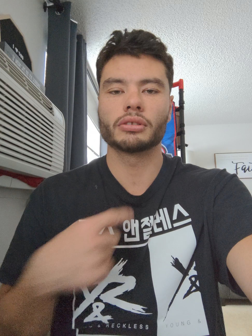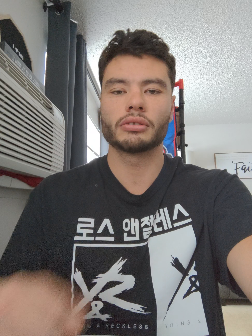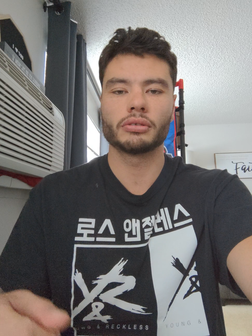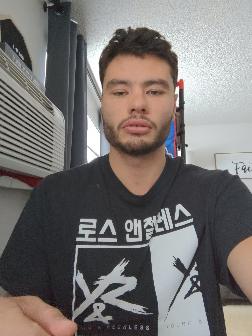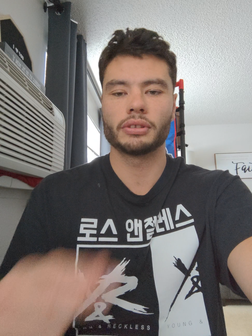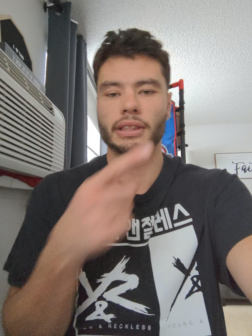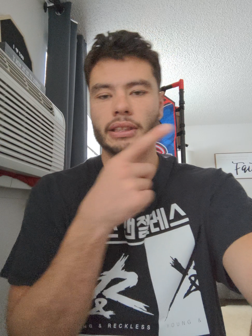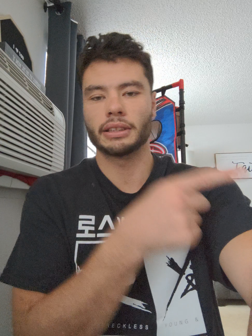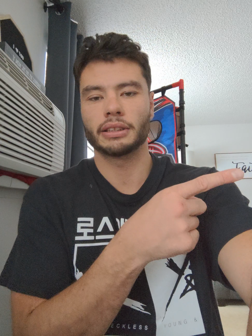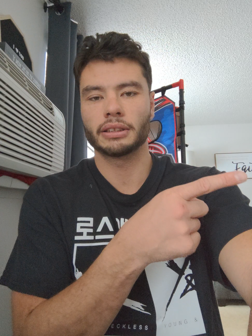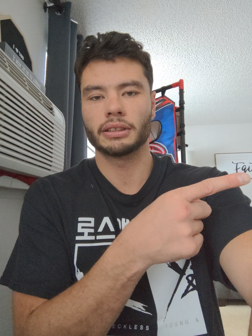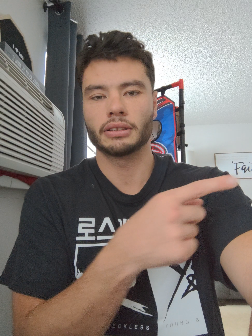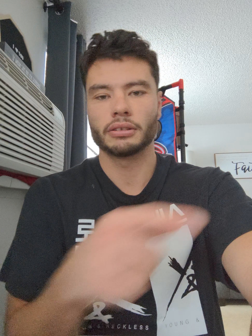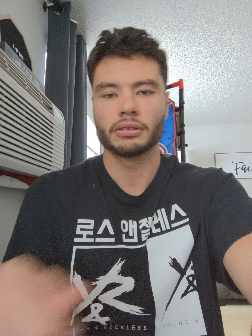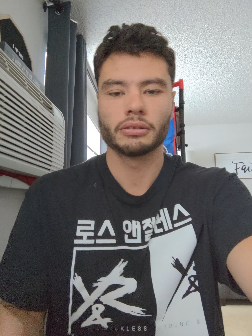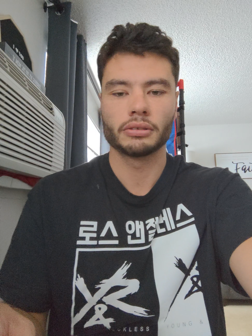he/she/it